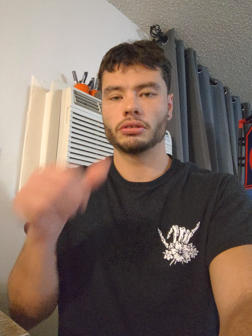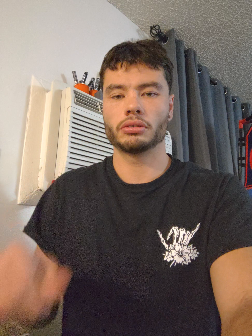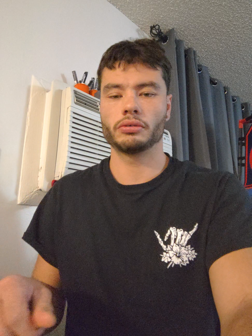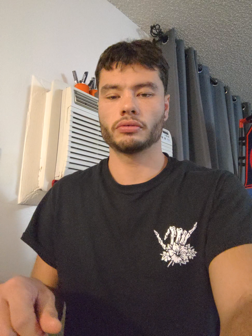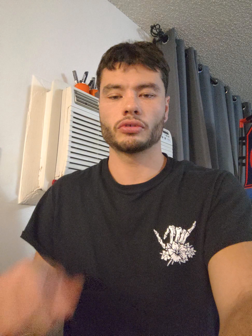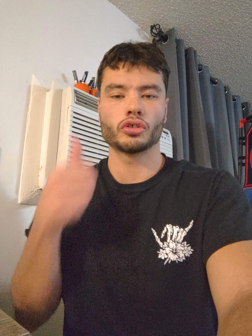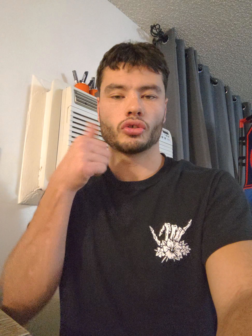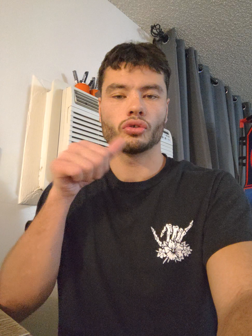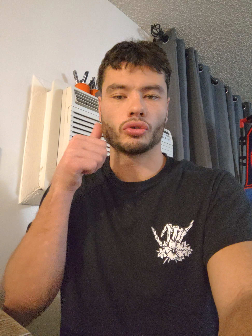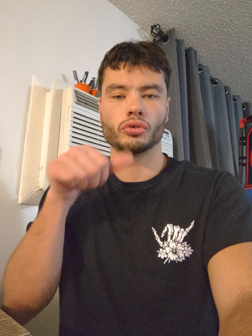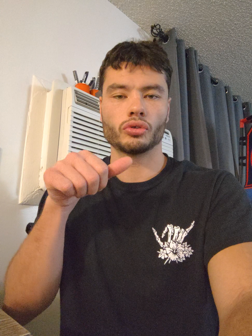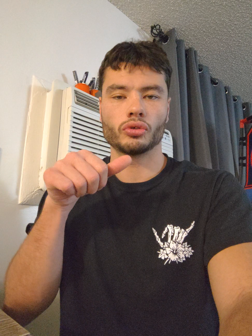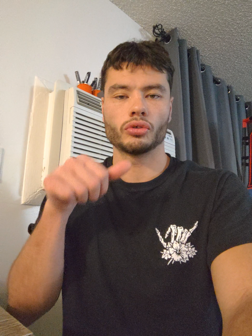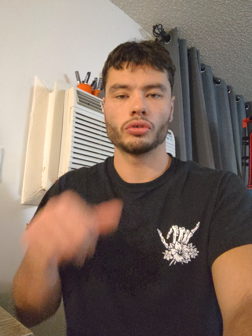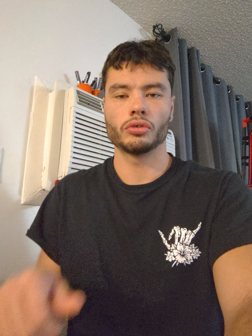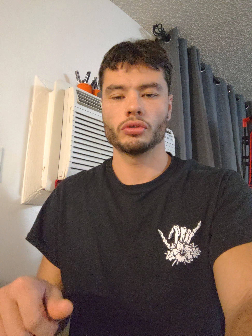girl